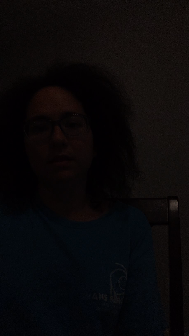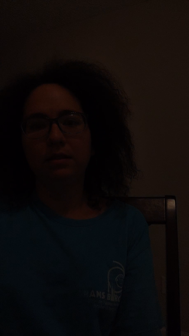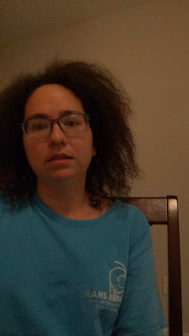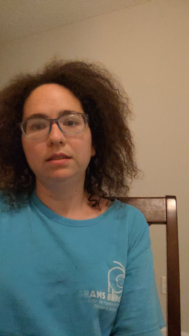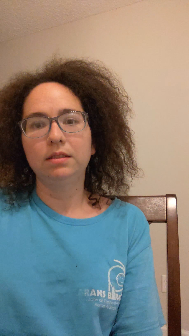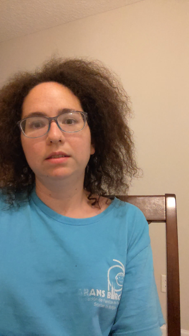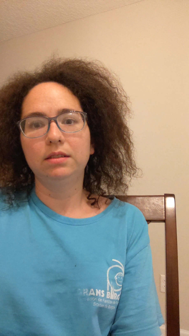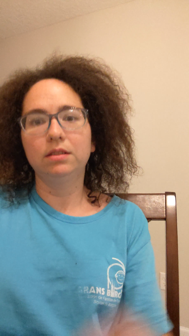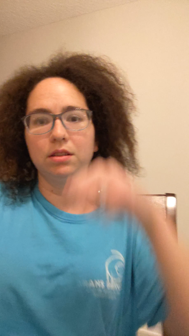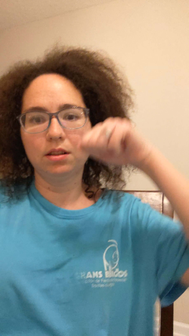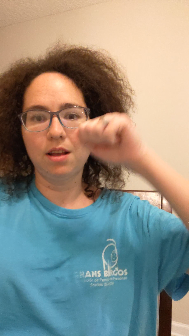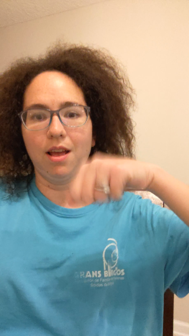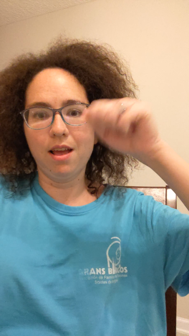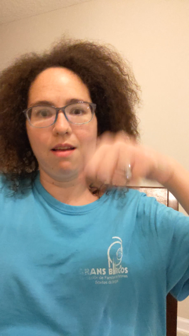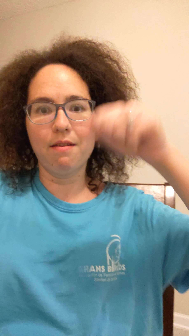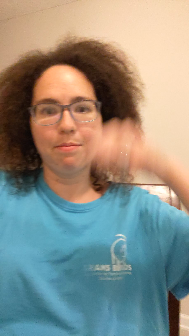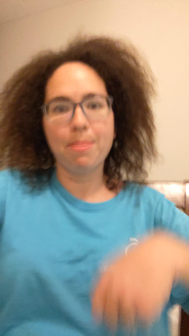rock